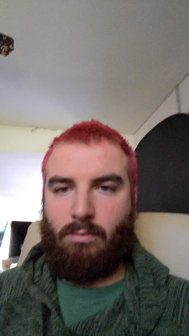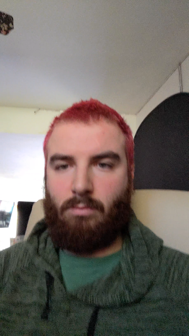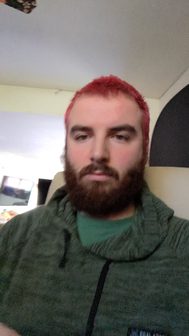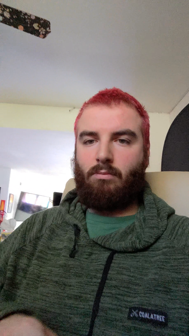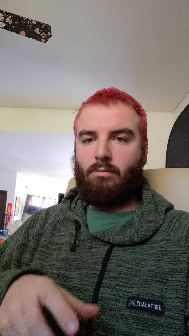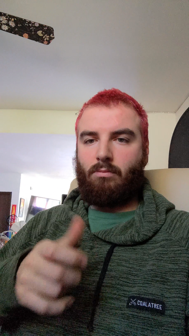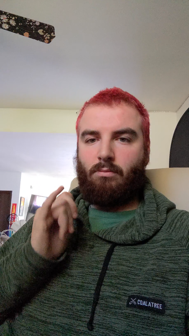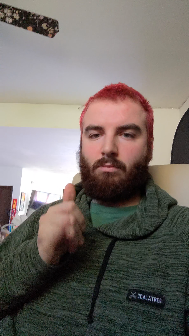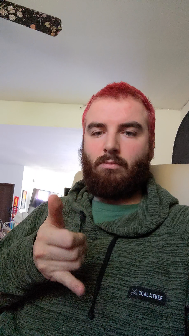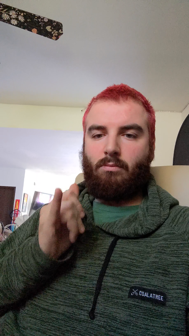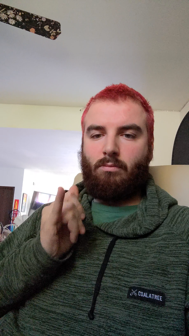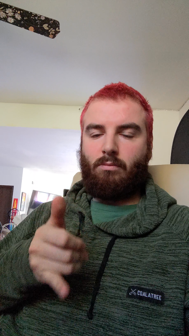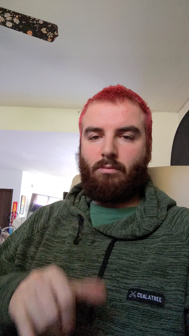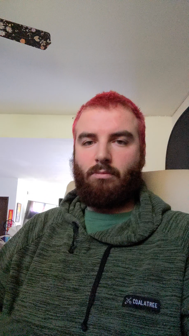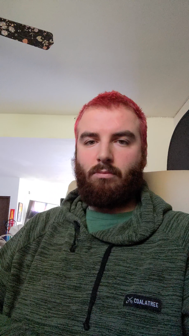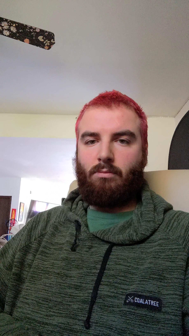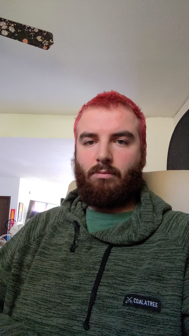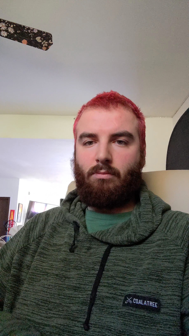rocking chair